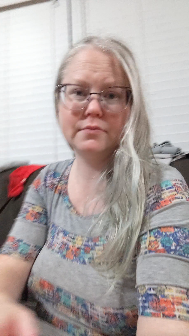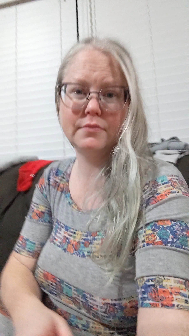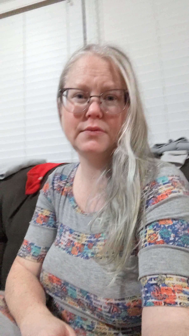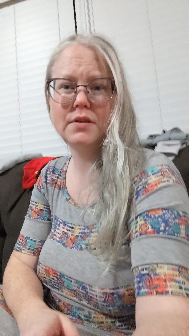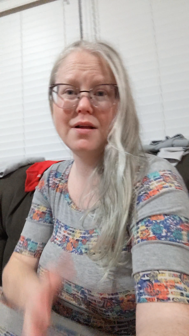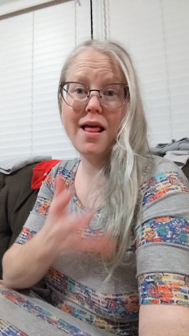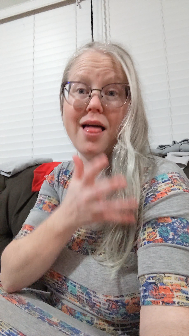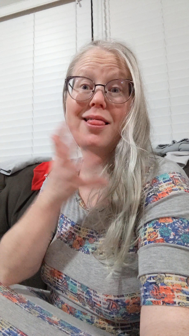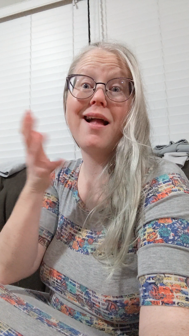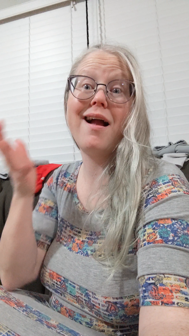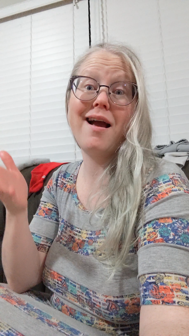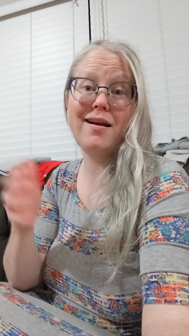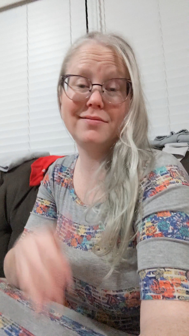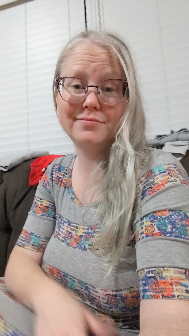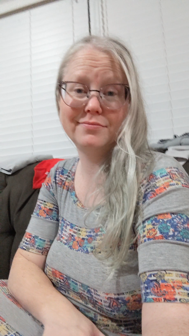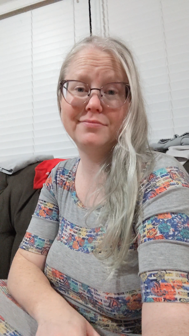a lot